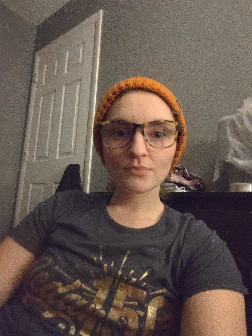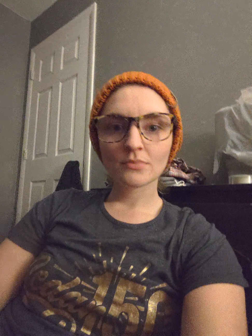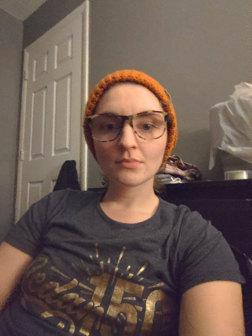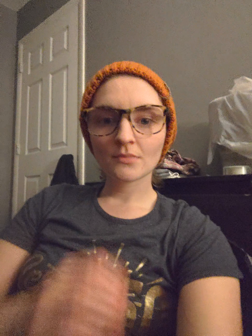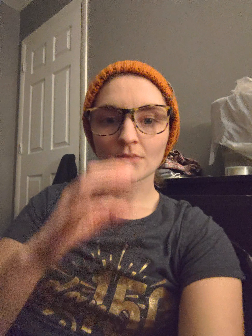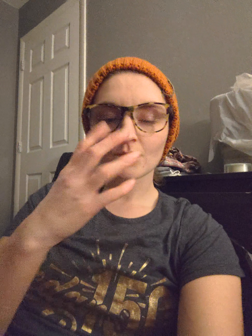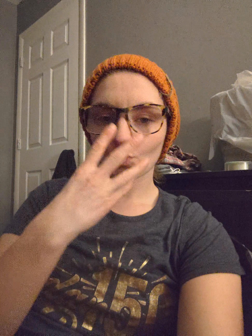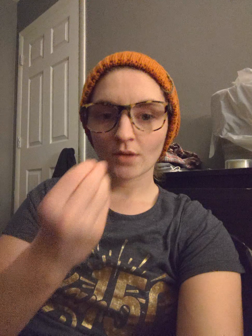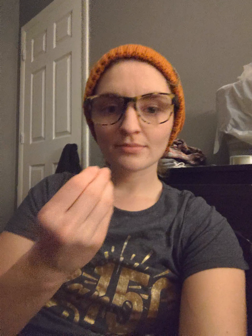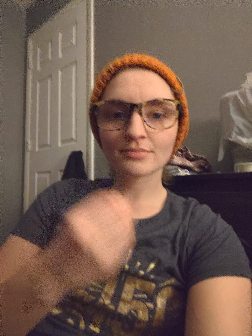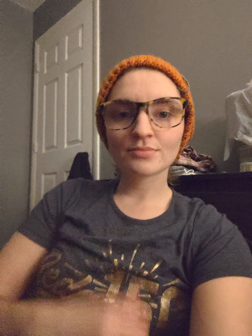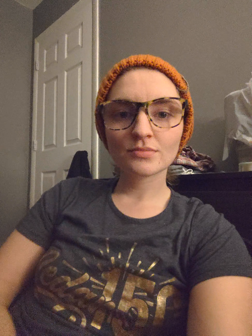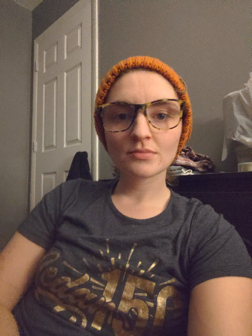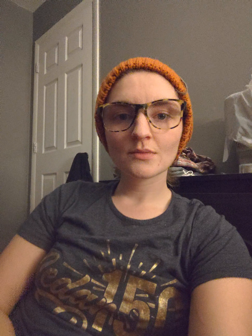wolf